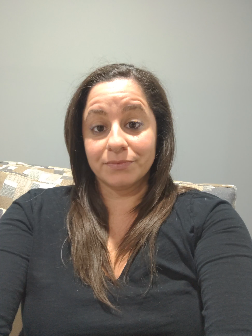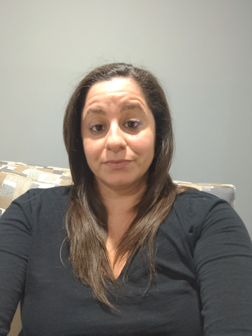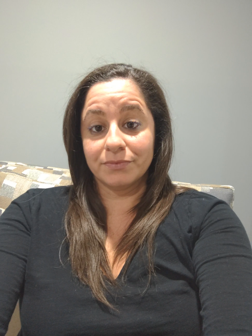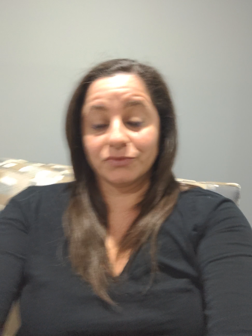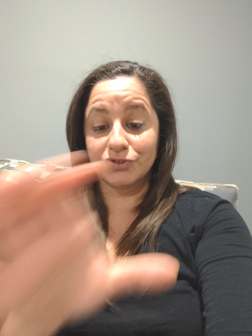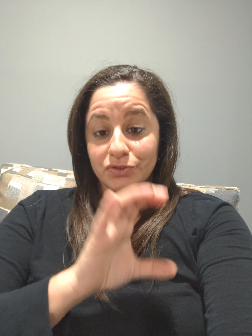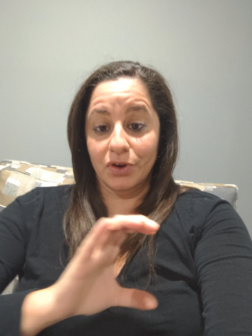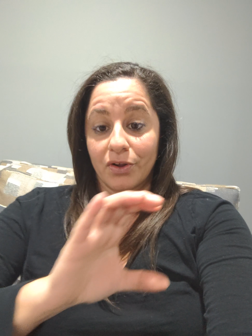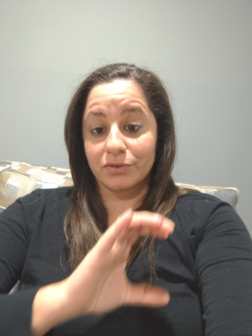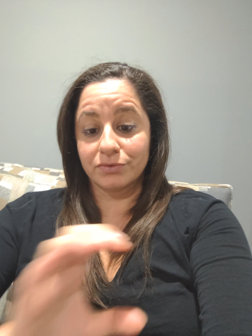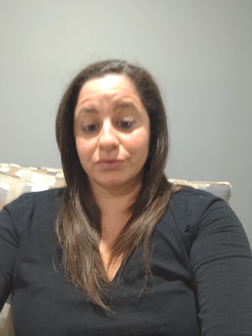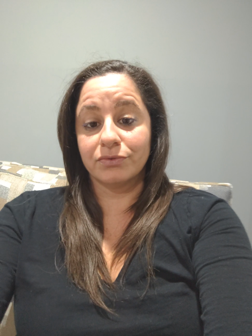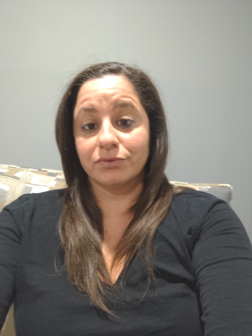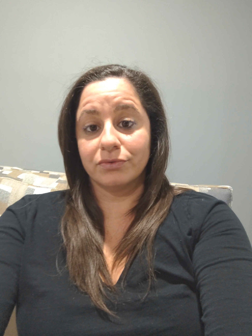chocolate